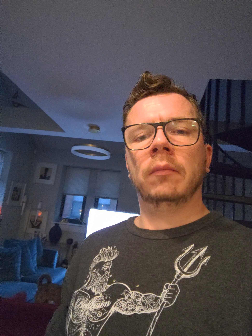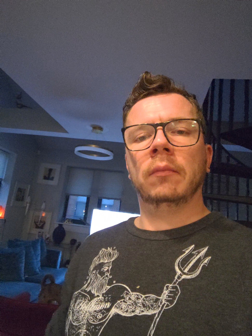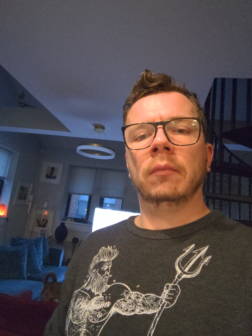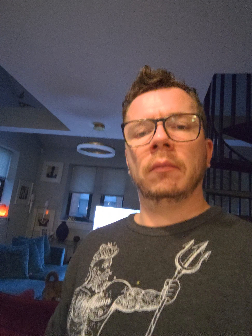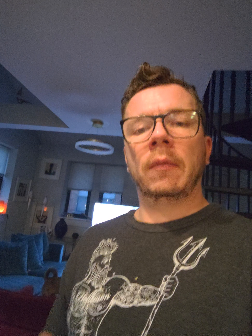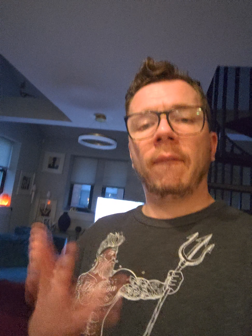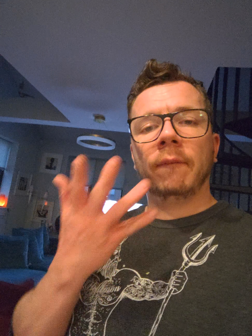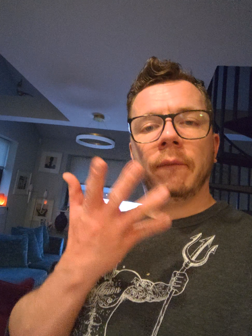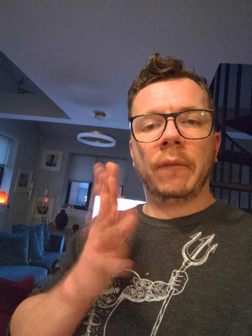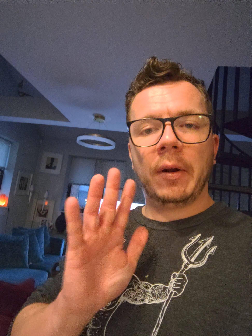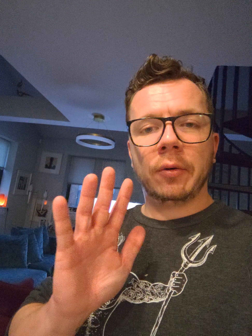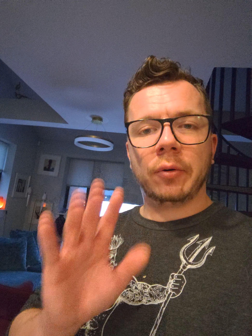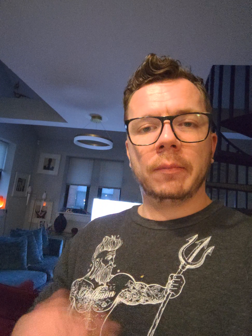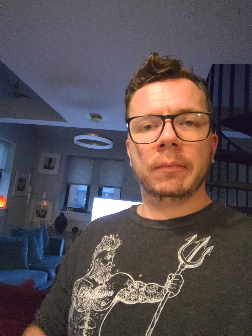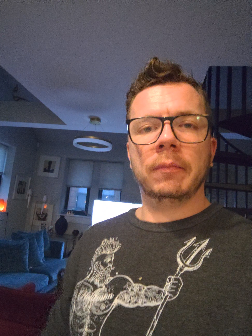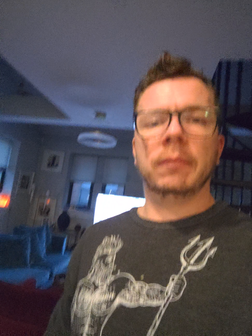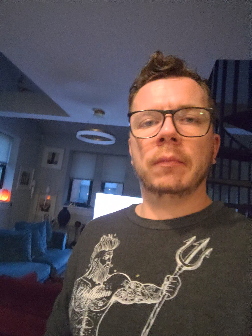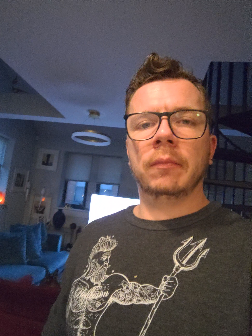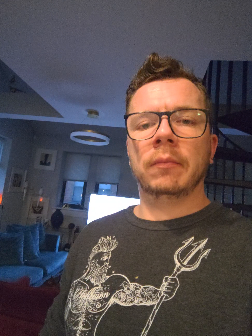finish